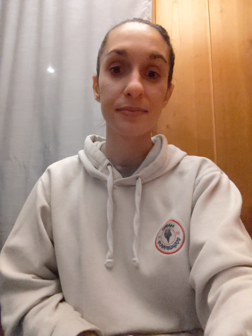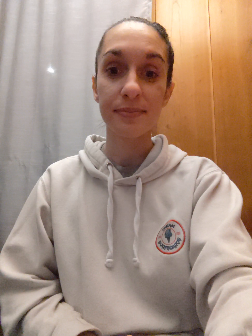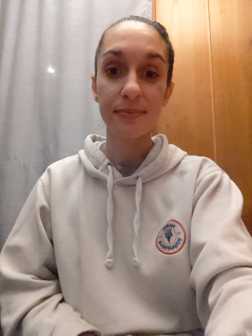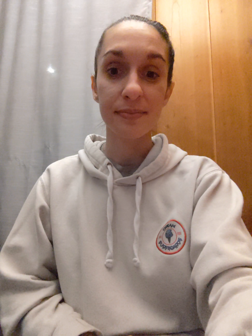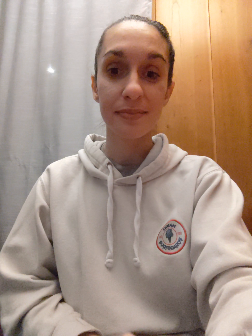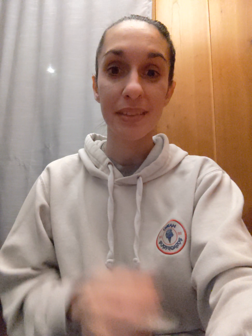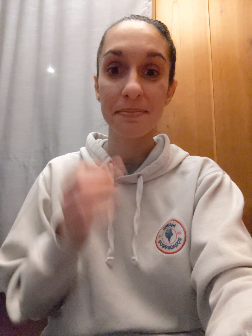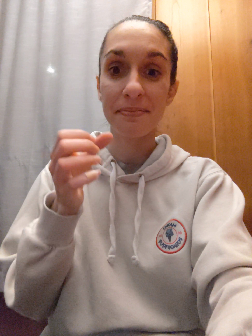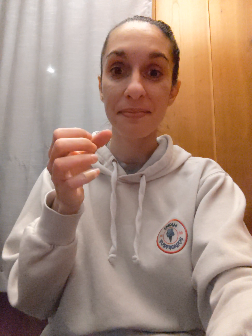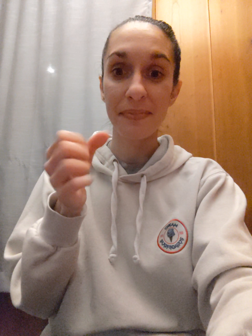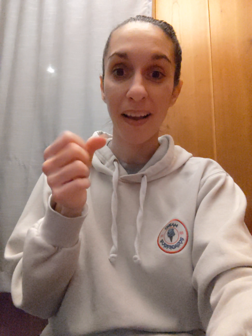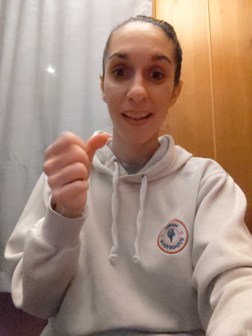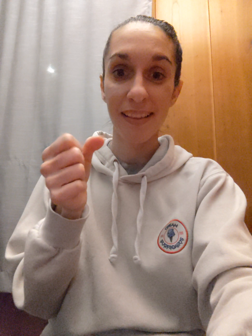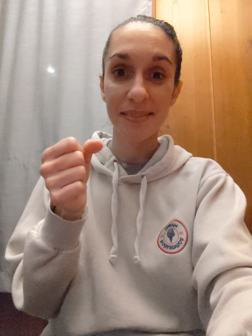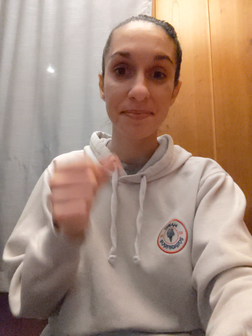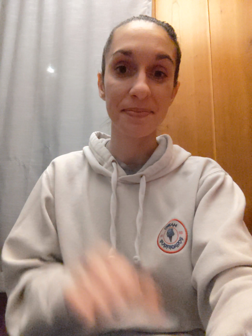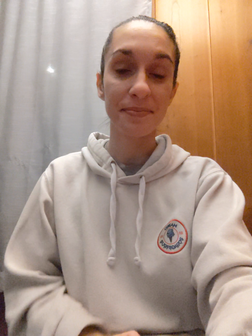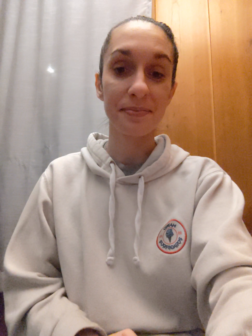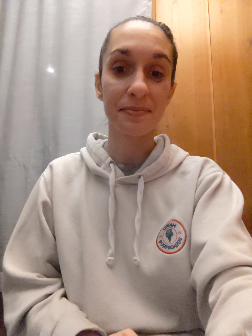milk